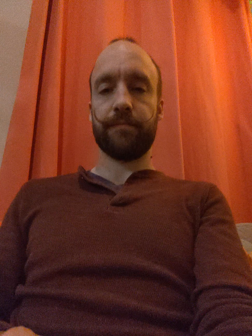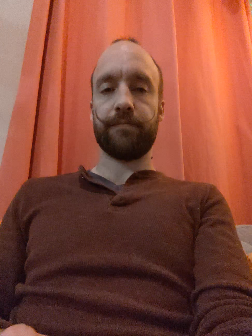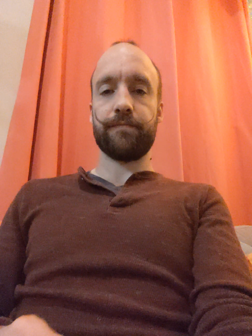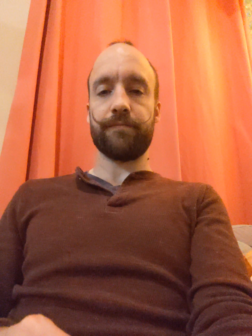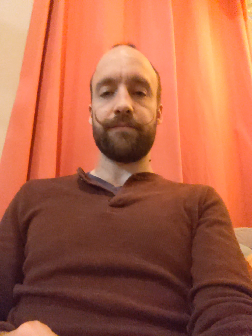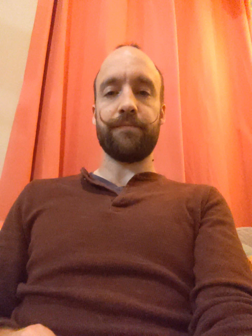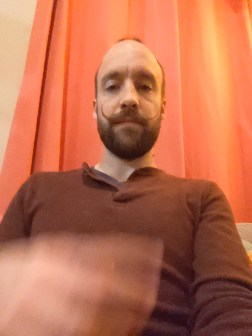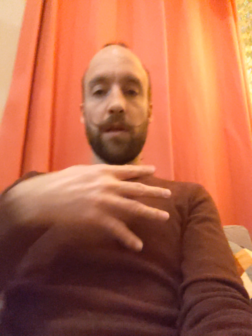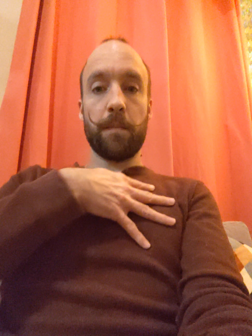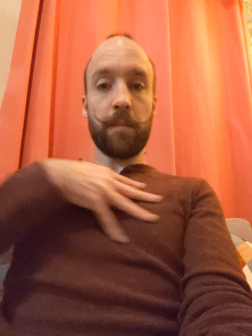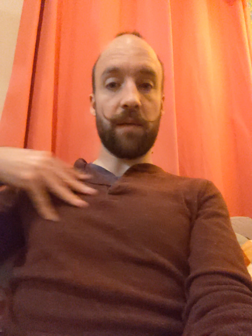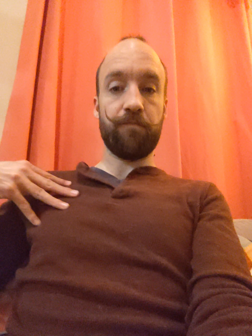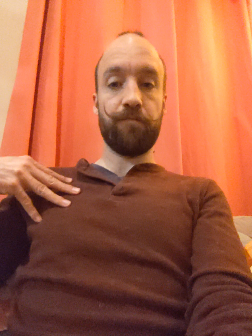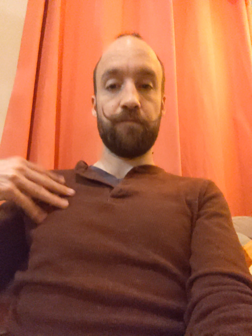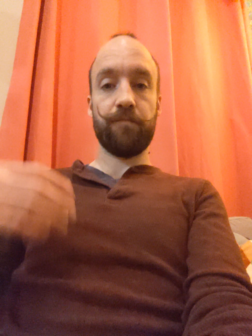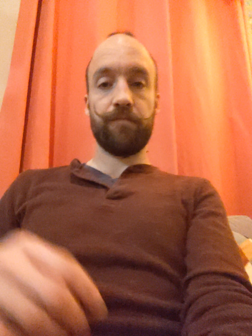zebra